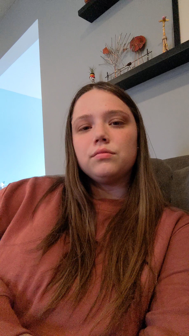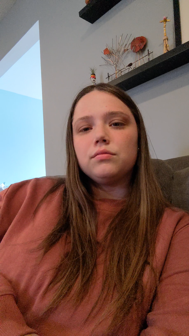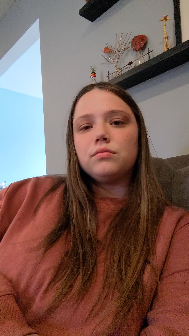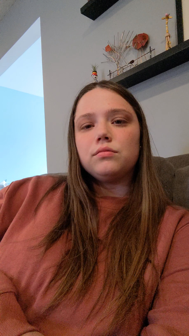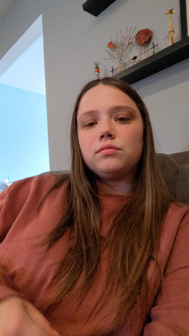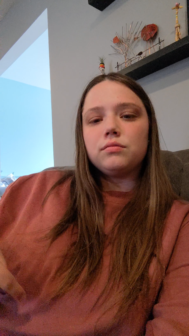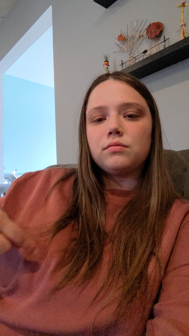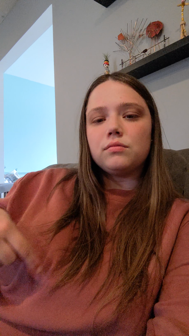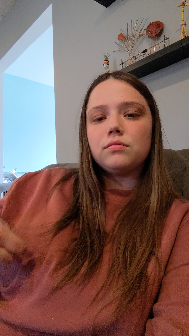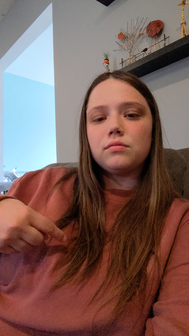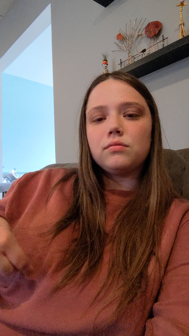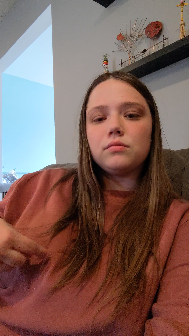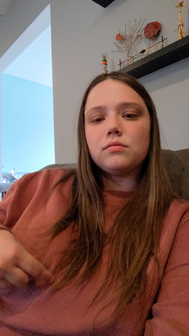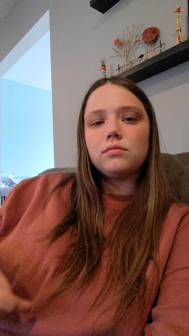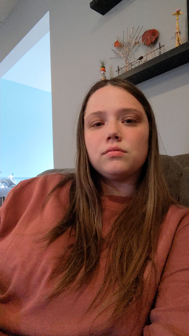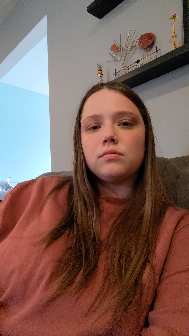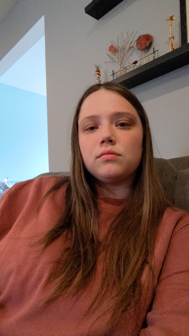belly button